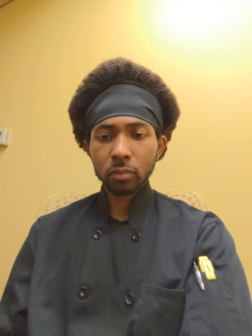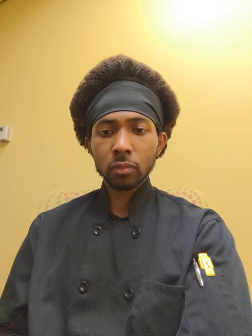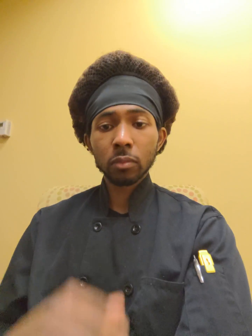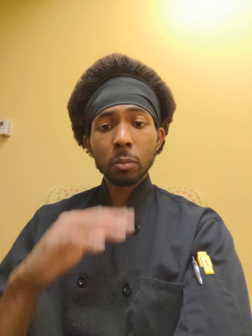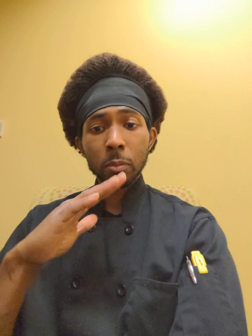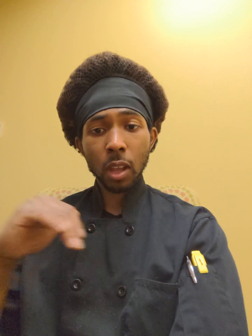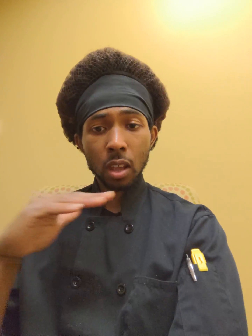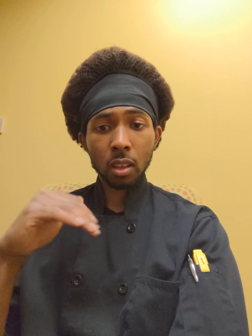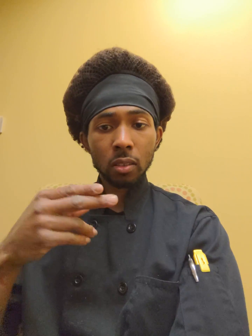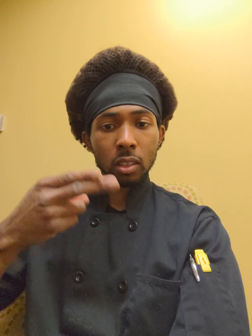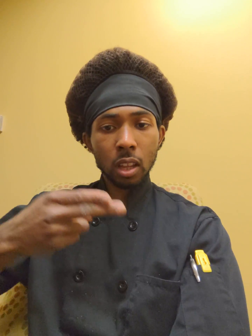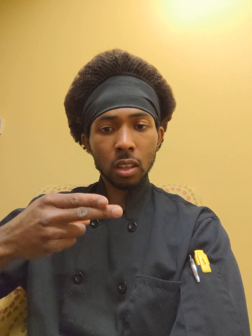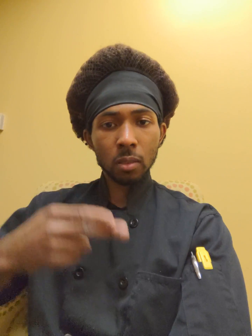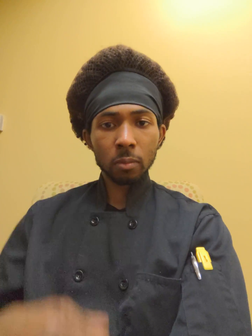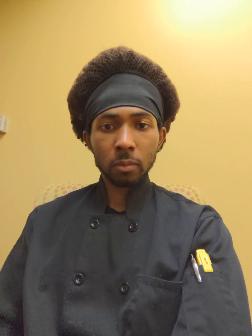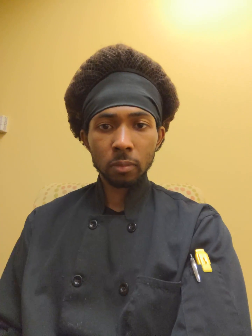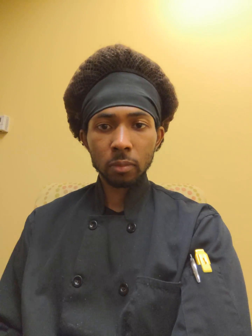pet's name